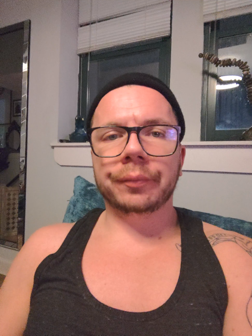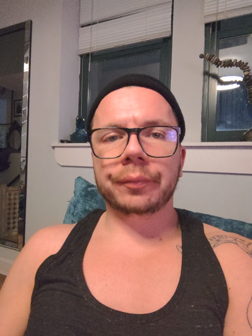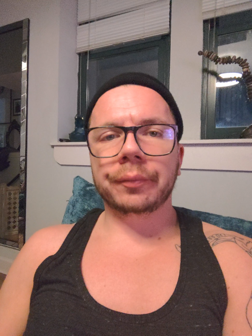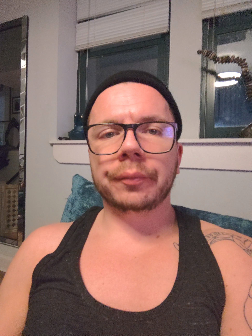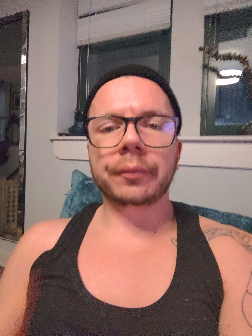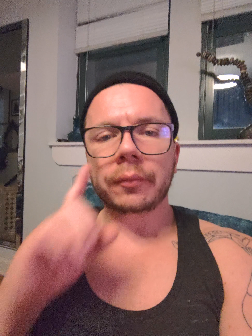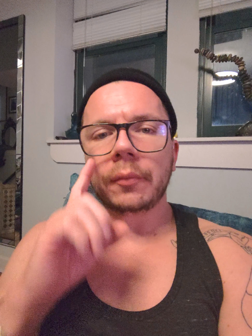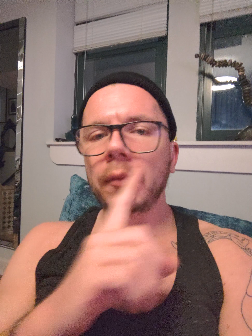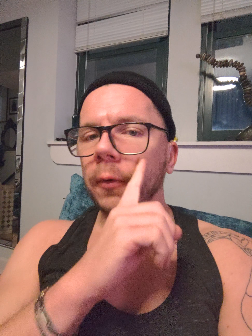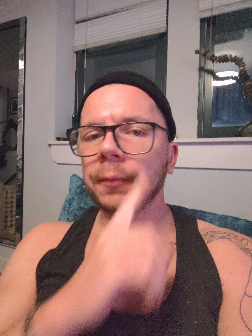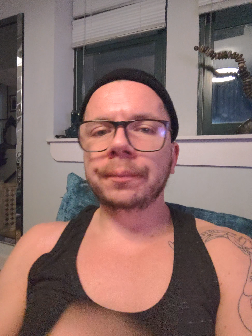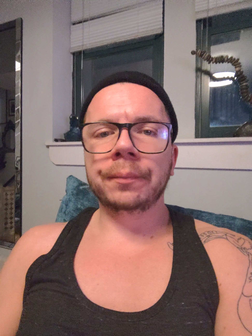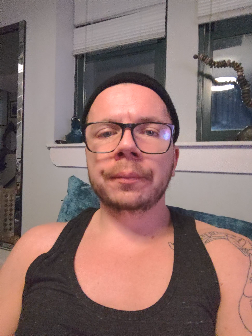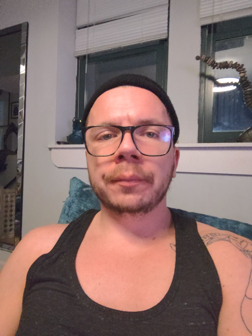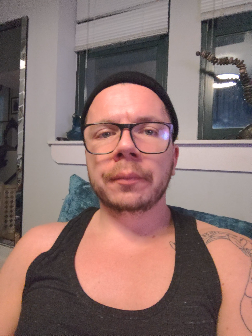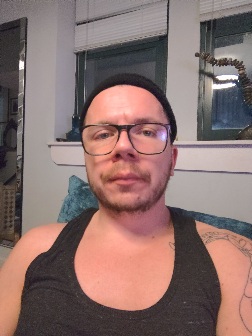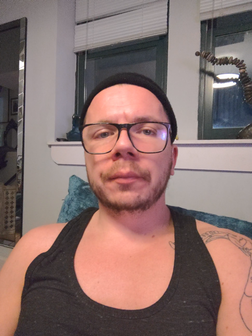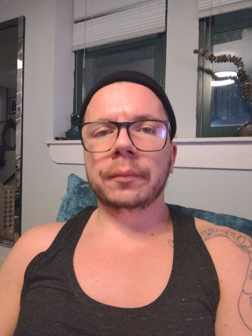eye